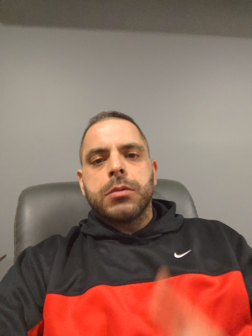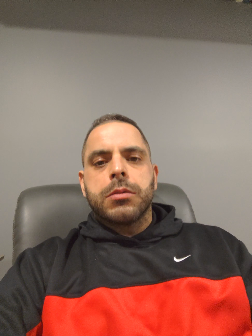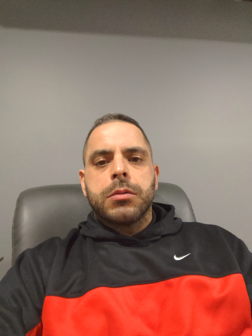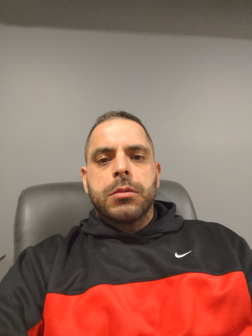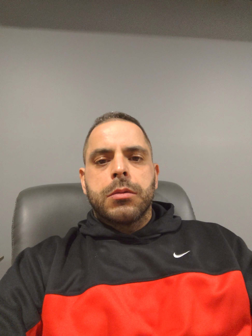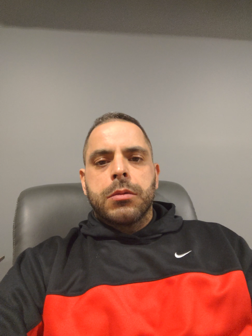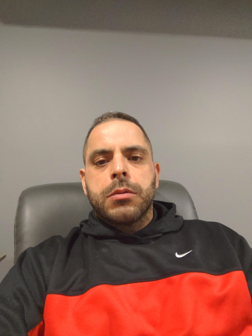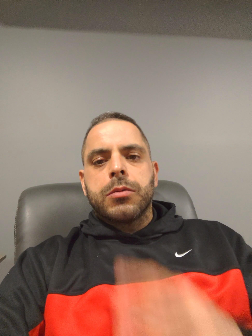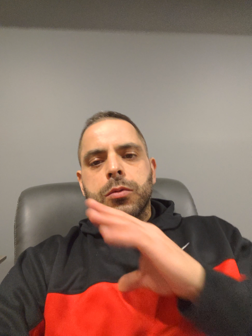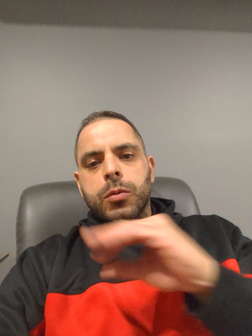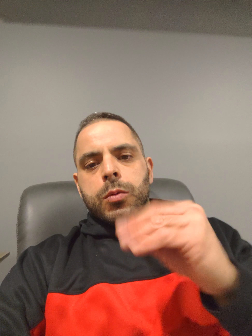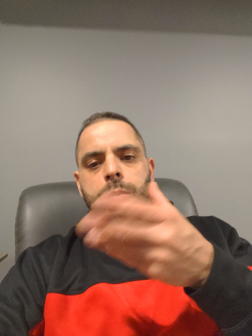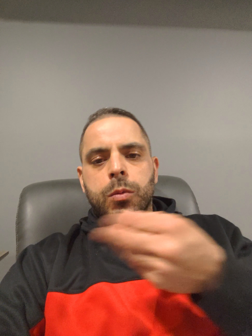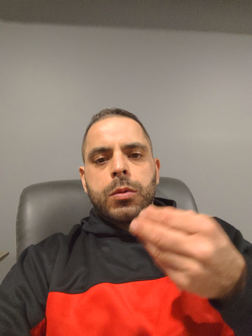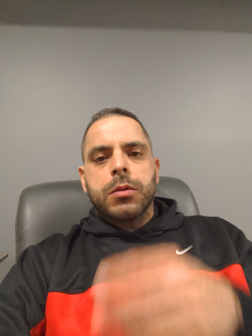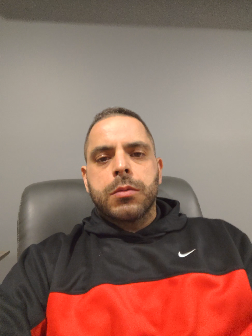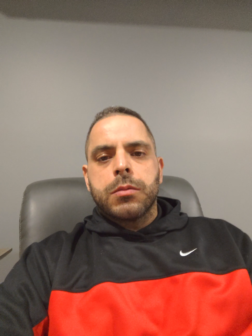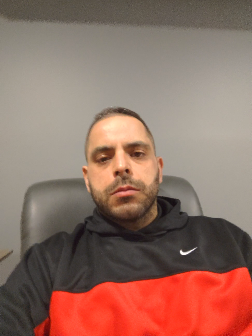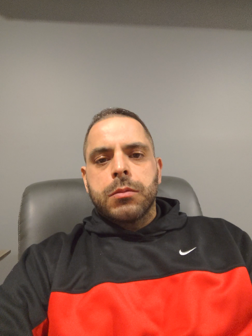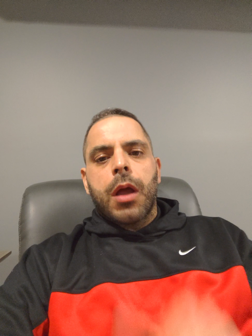story